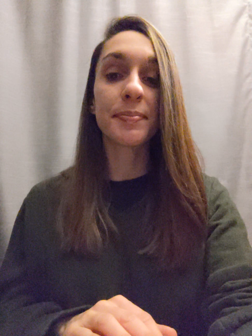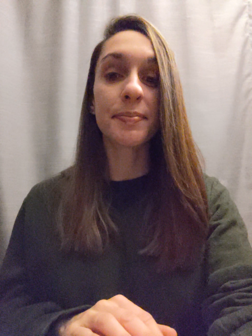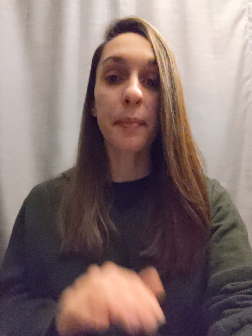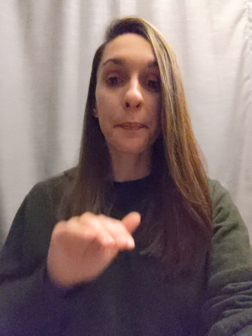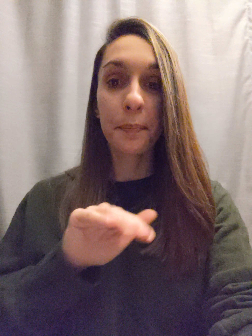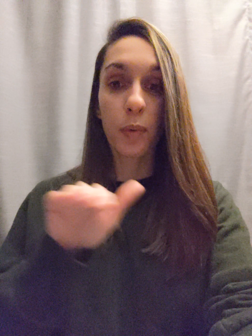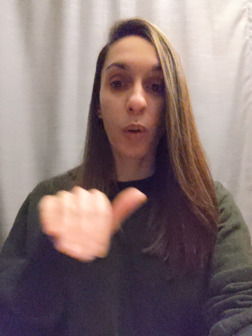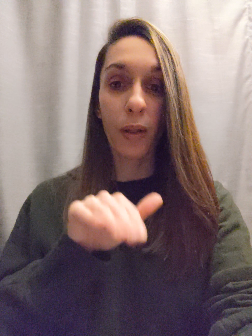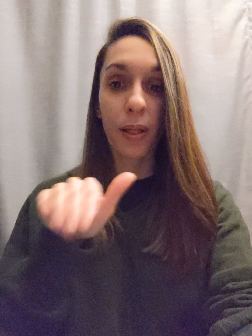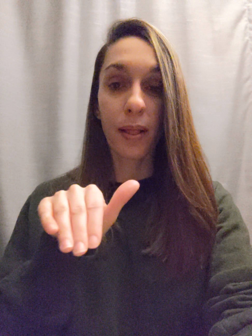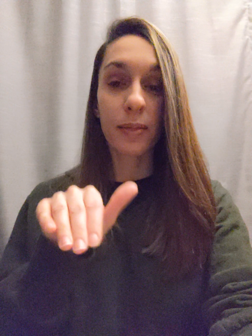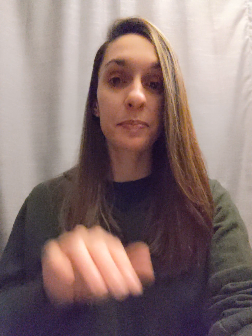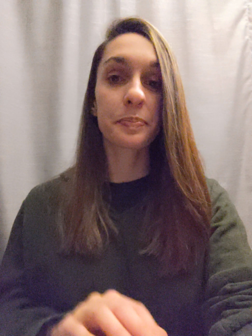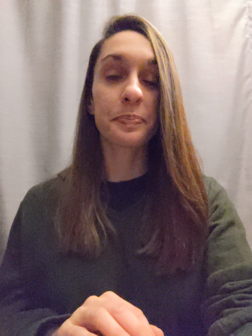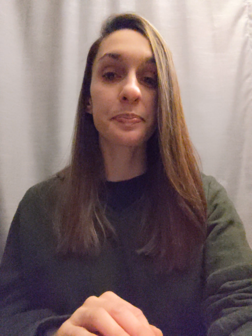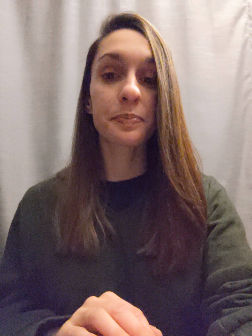pool